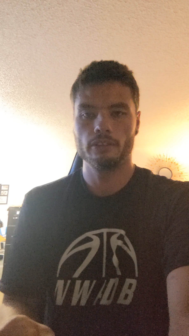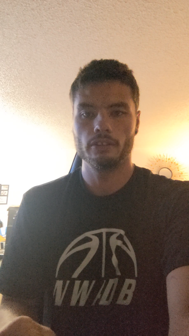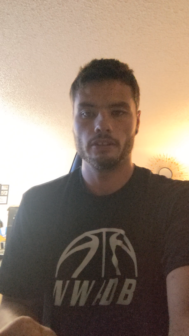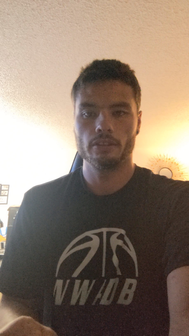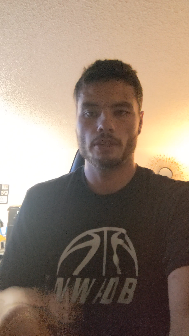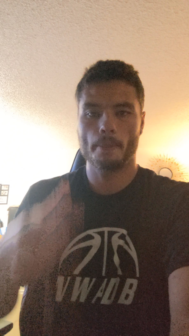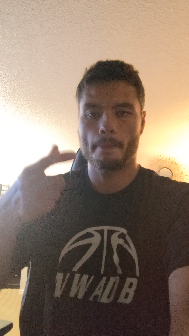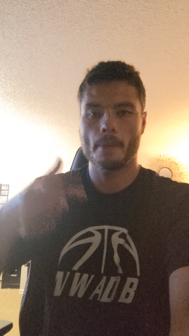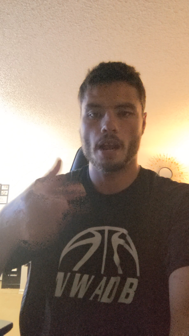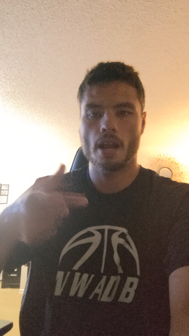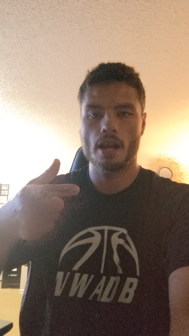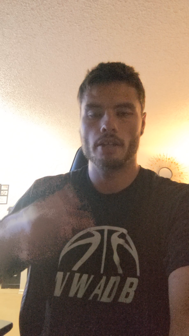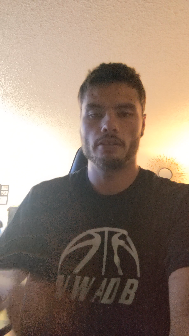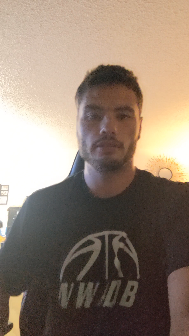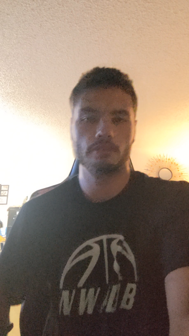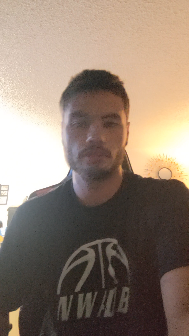plate